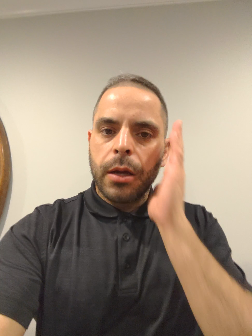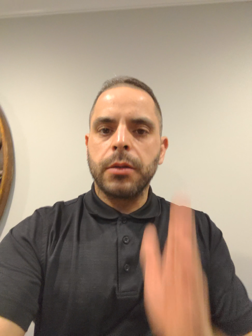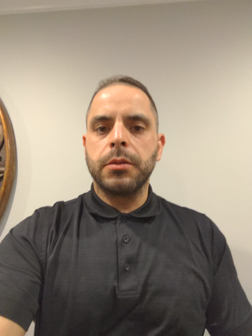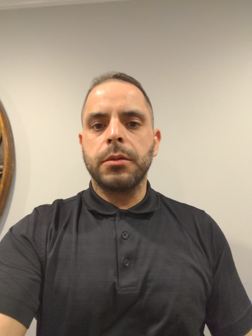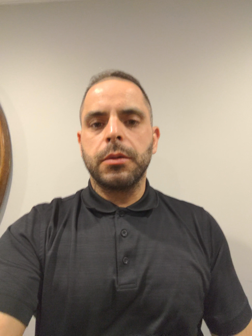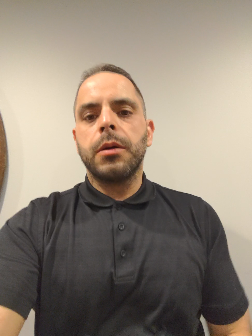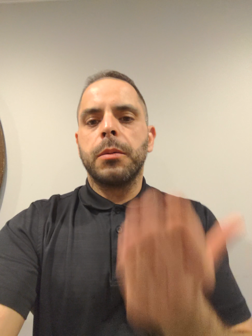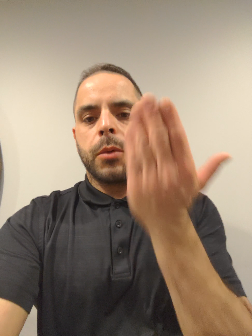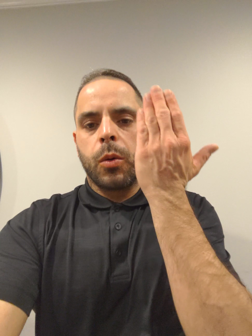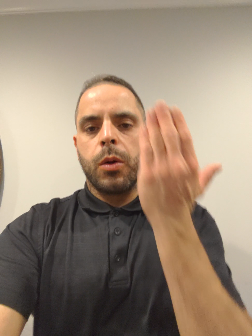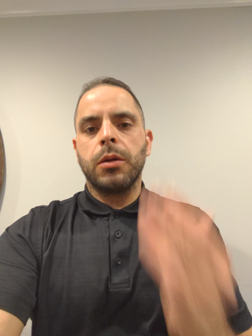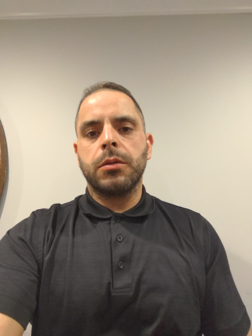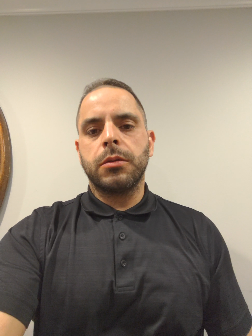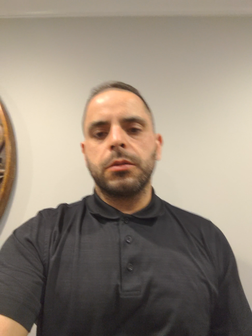morning